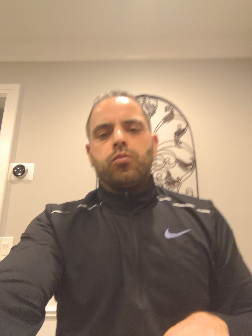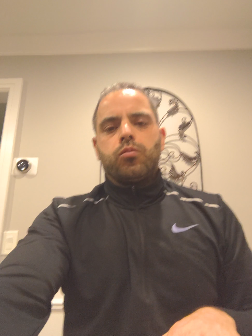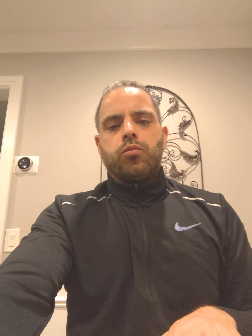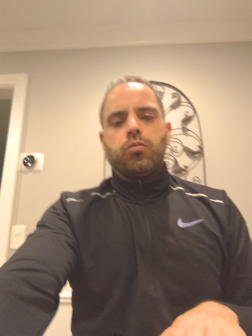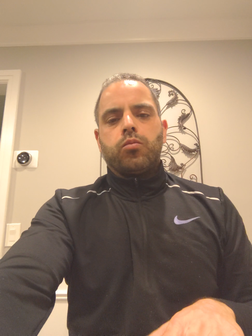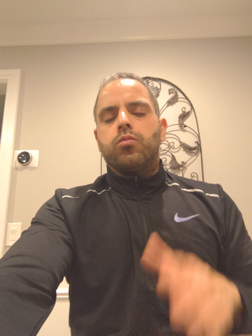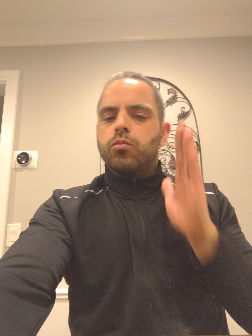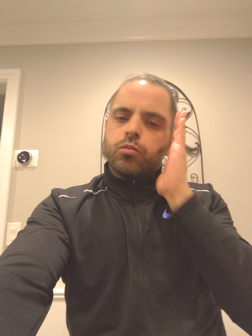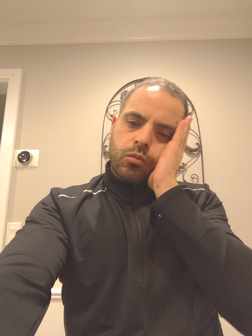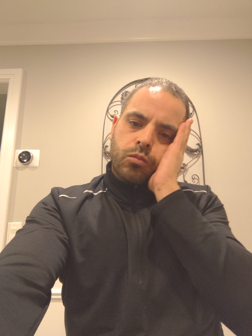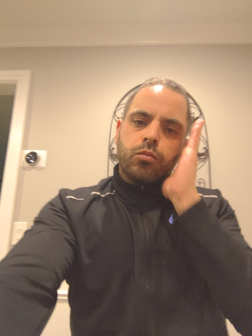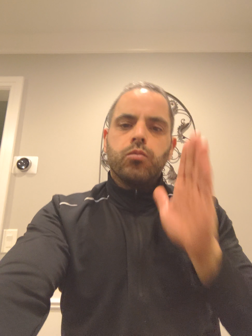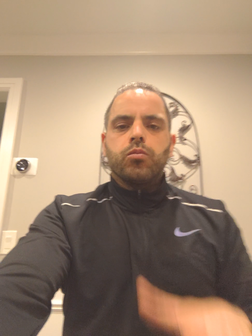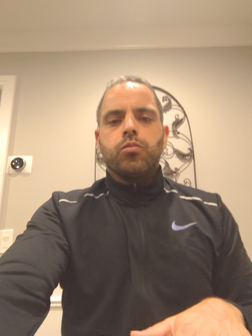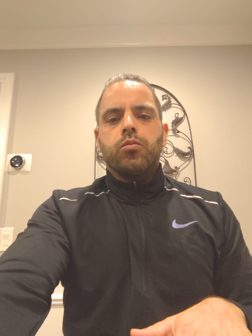bed